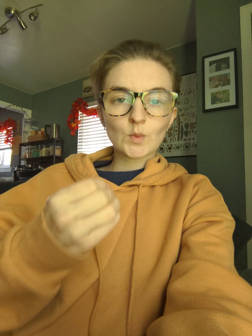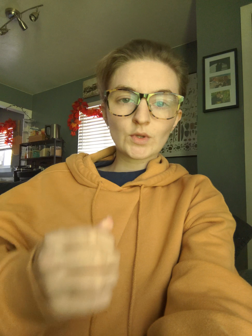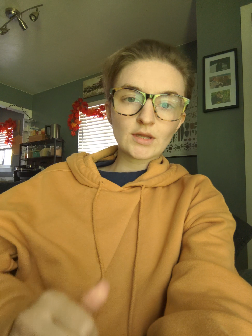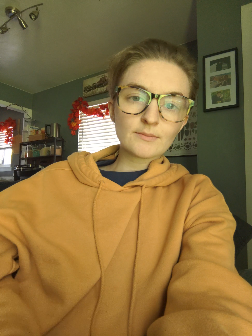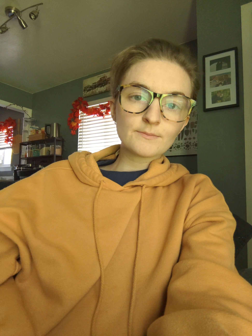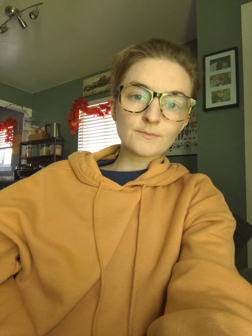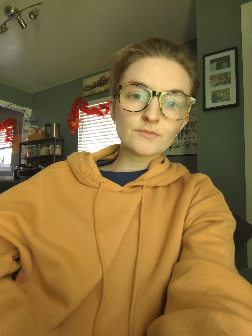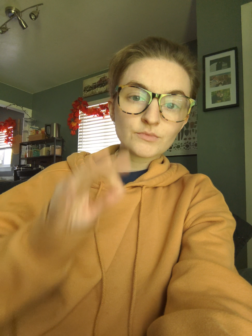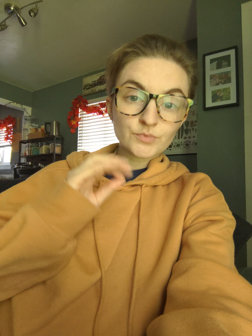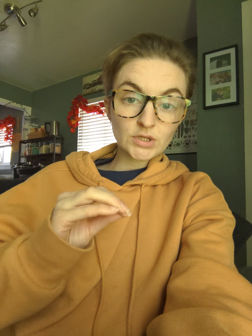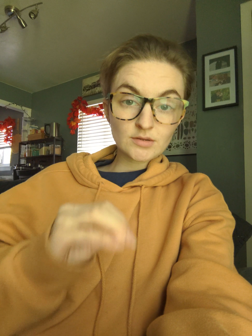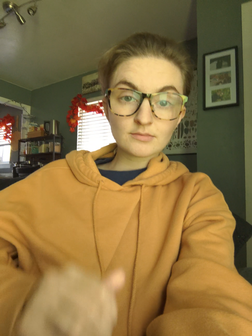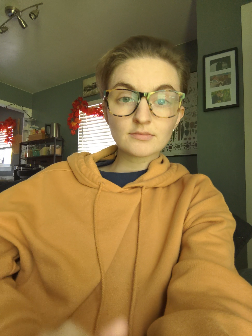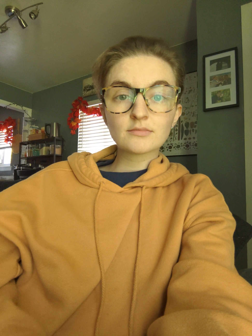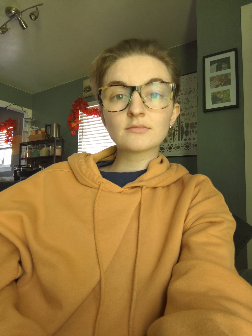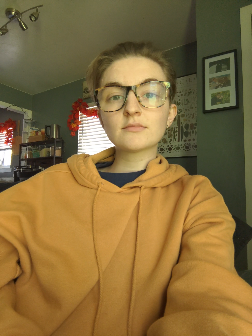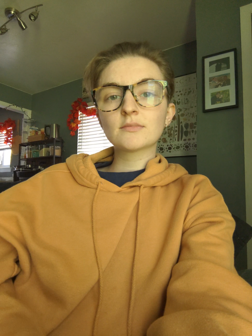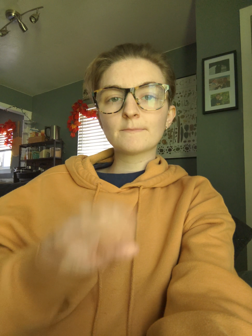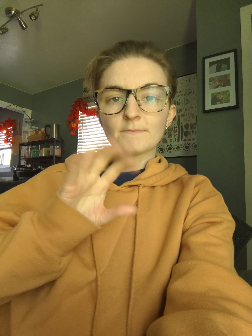fix